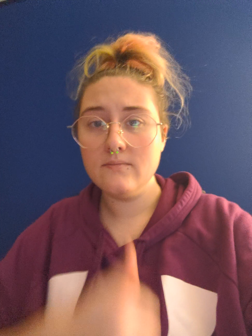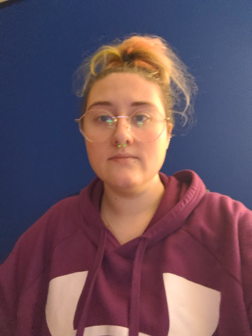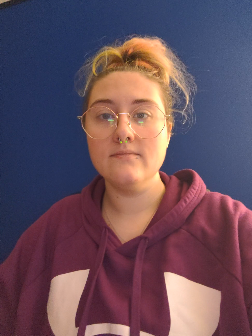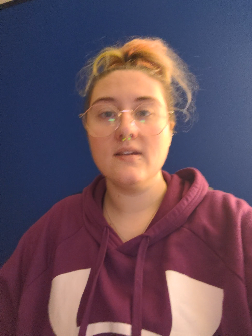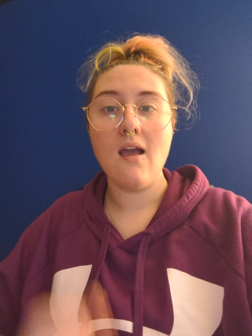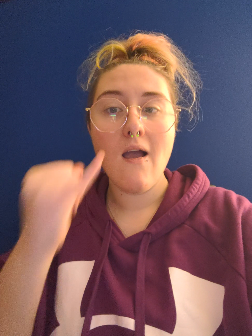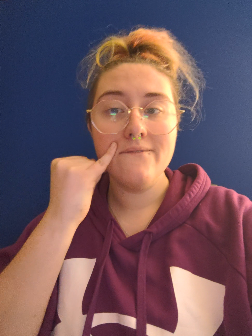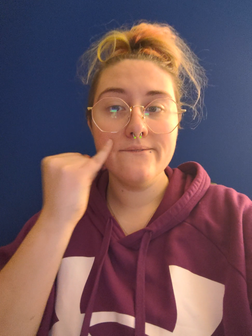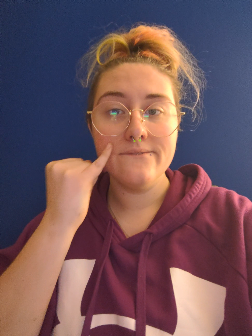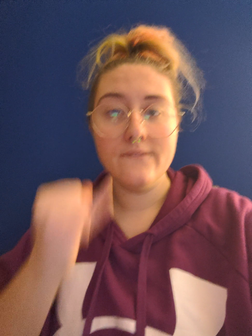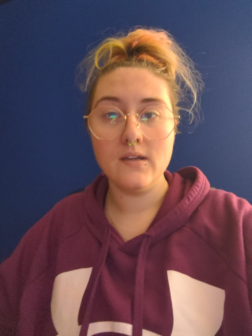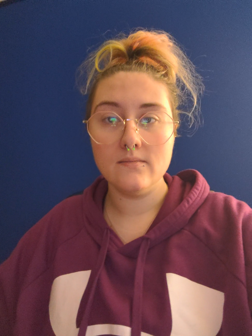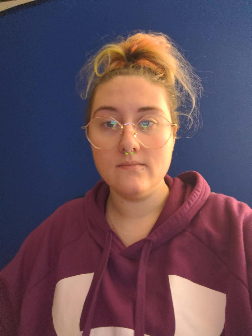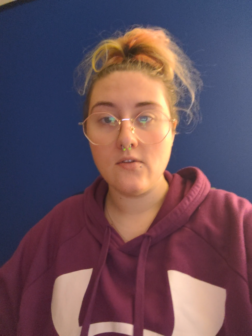if